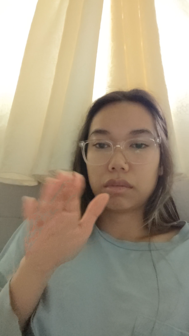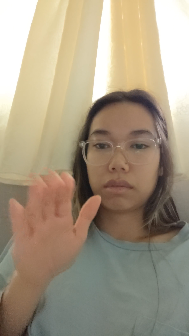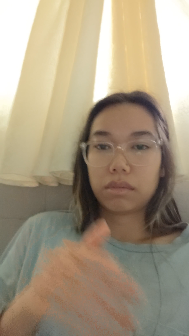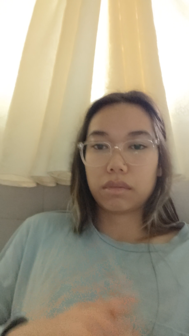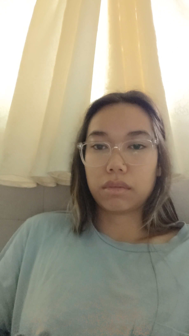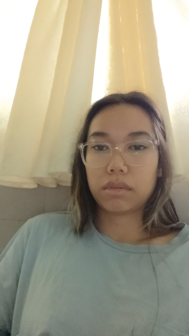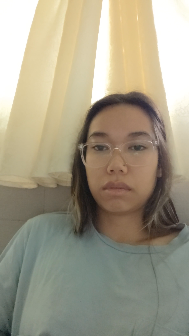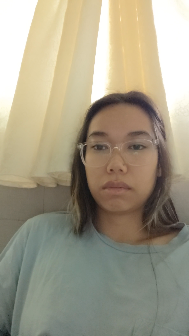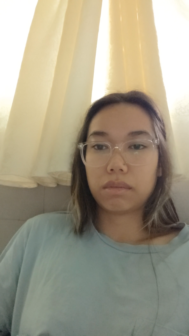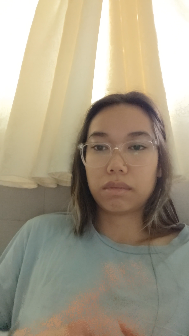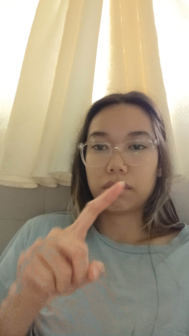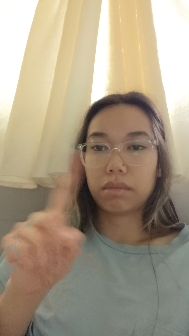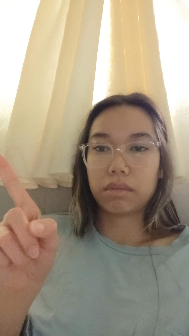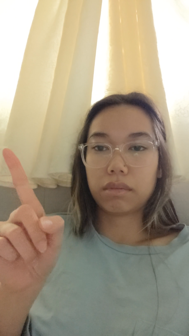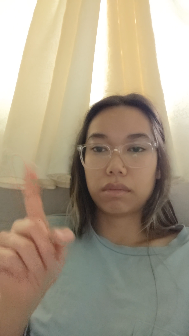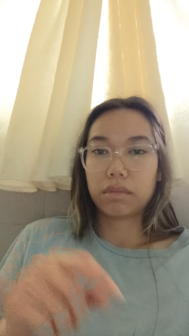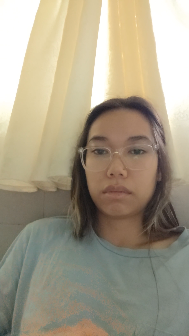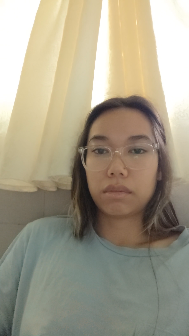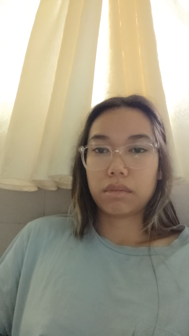but